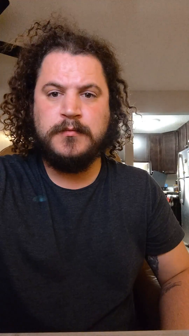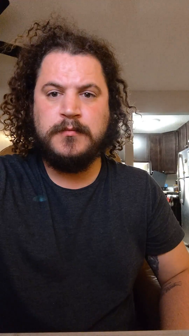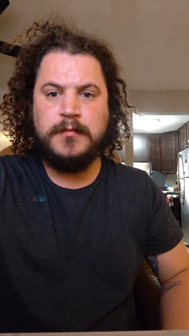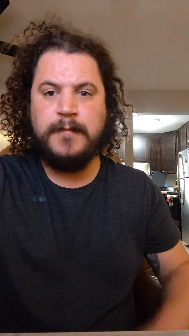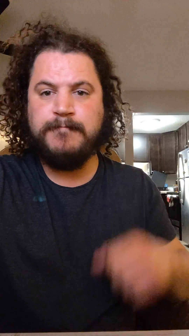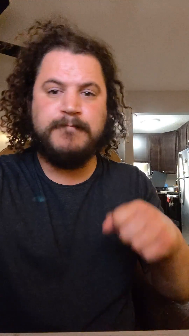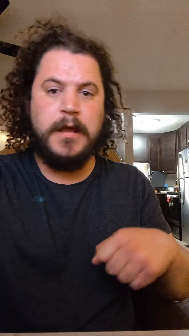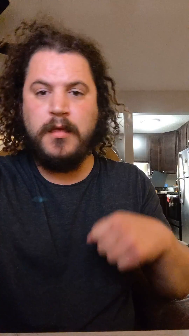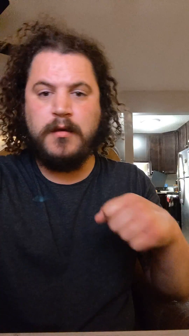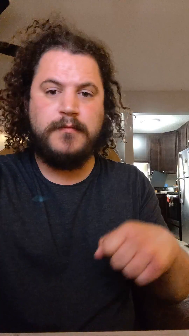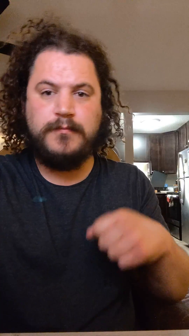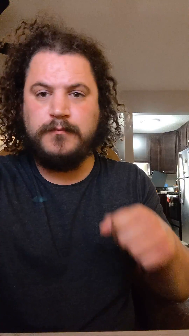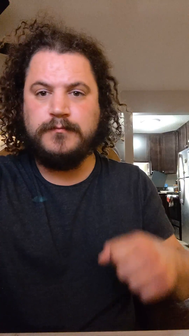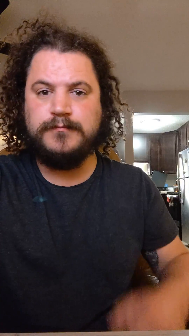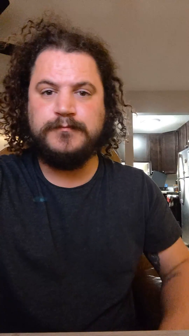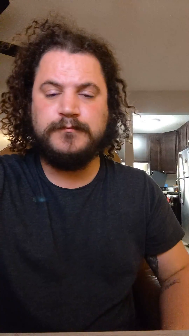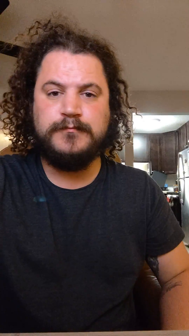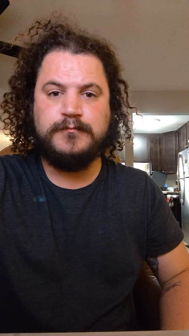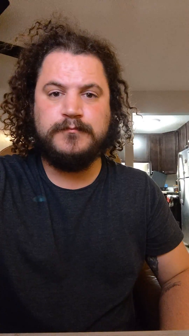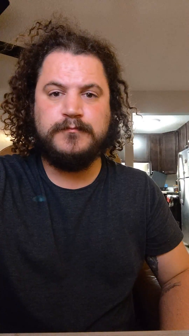bicycle